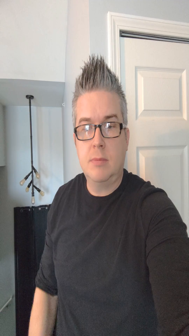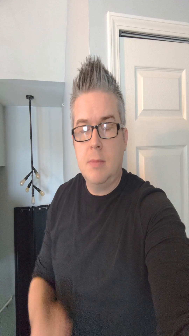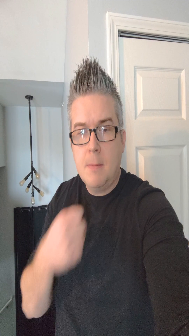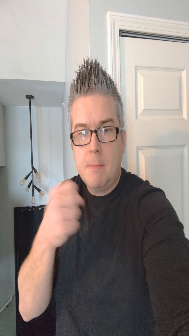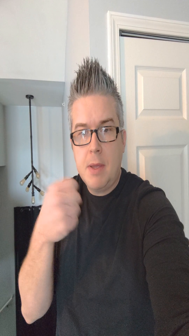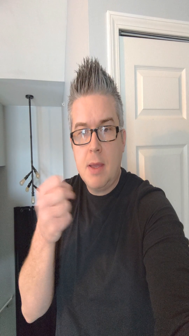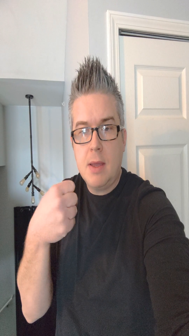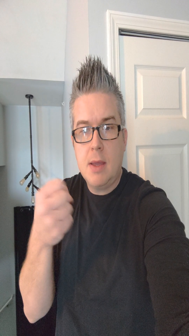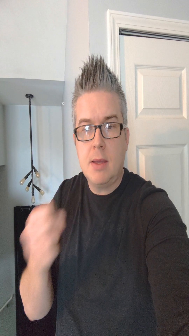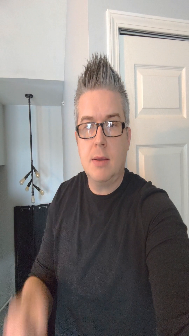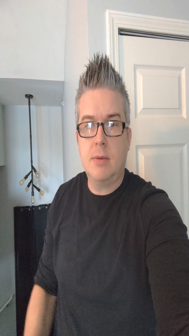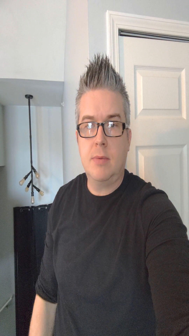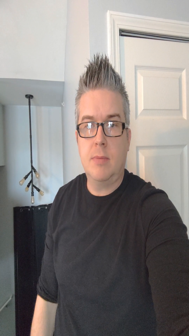make